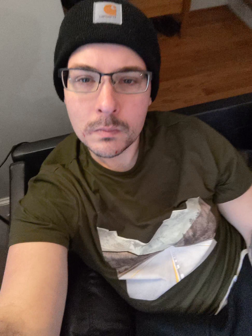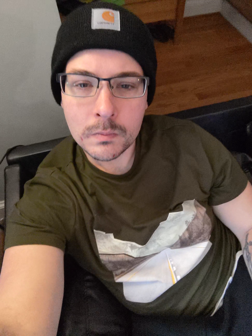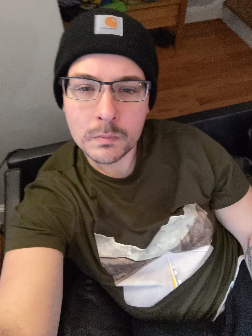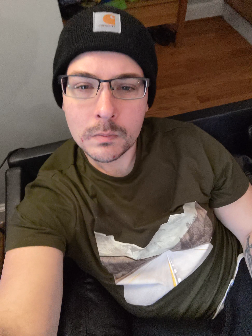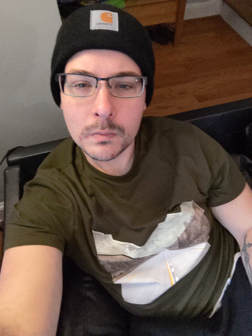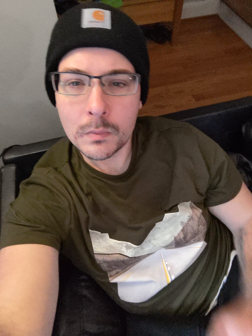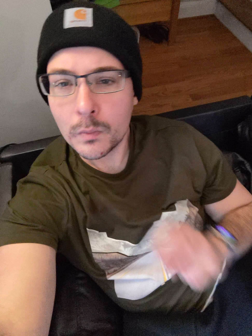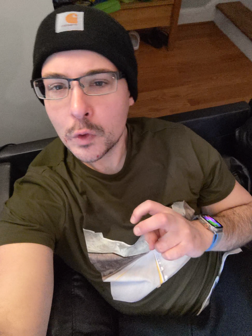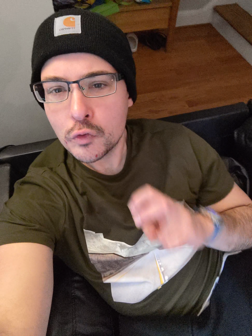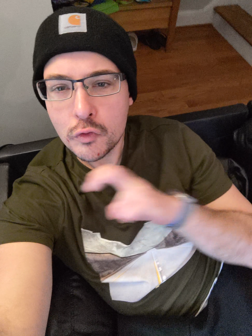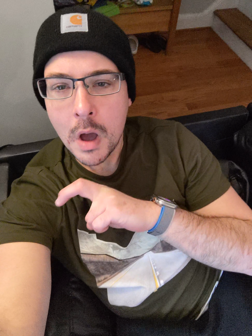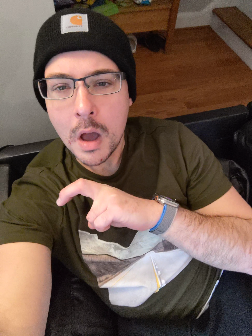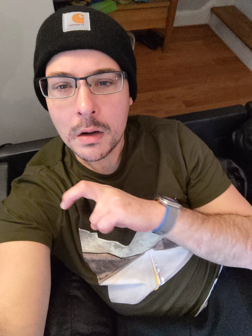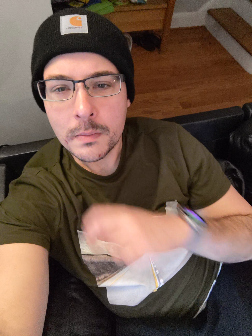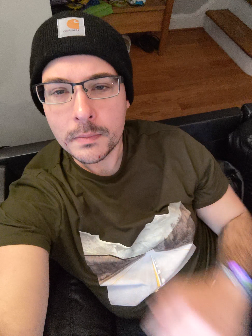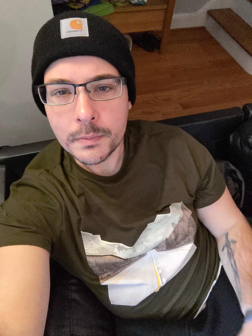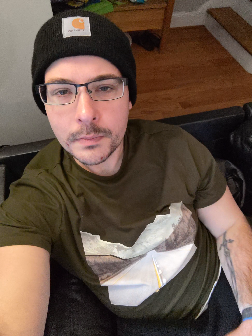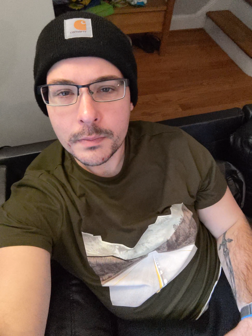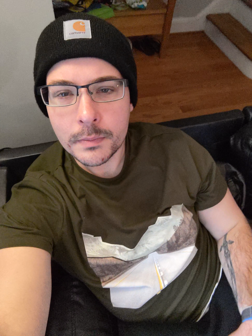ride